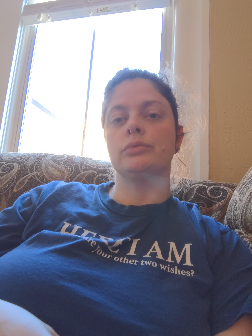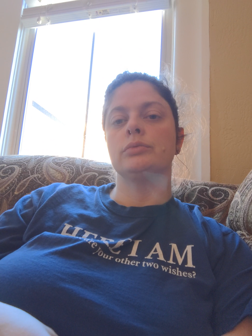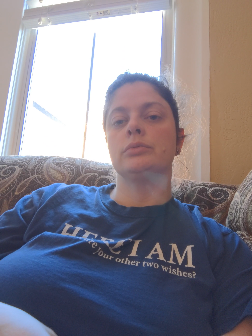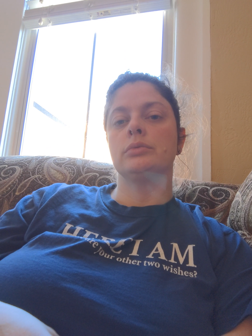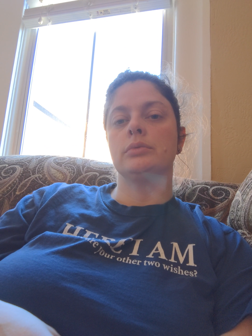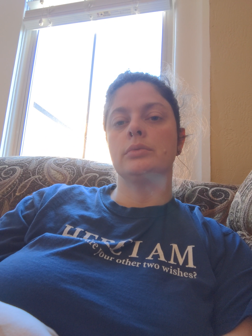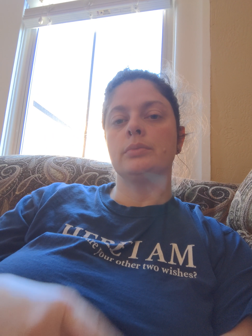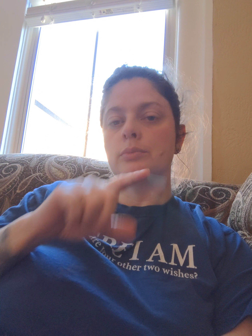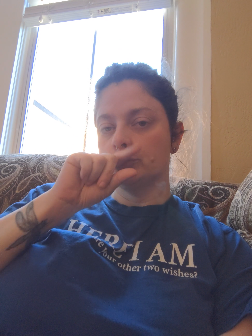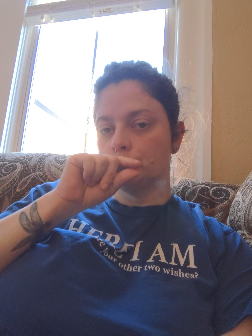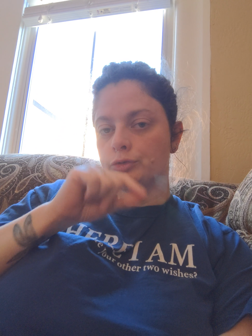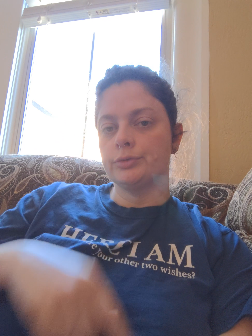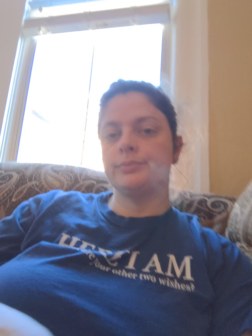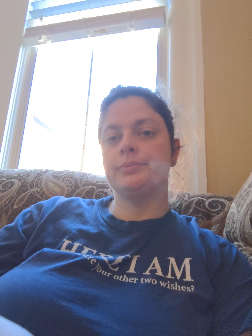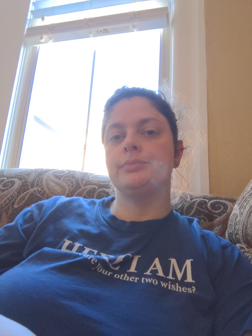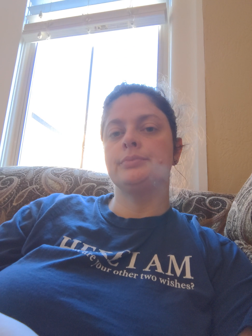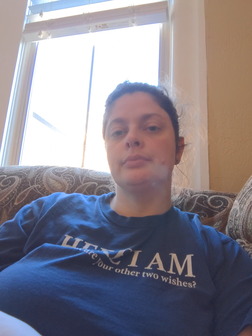bird